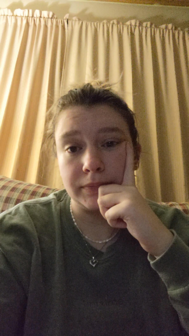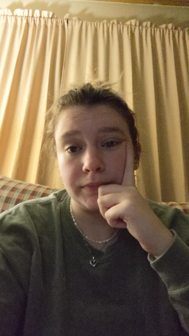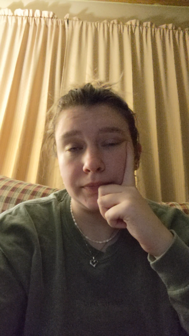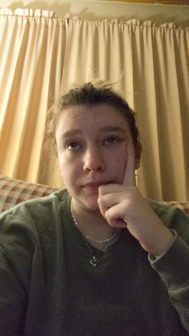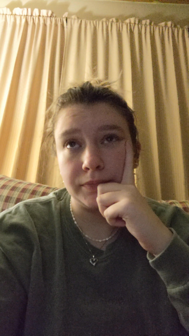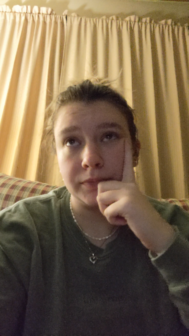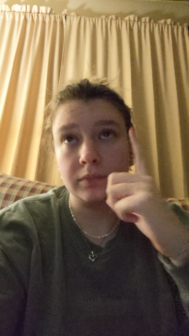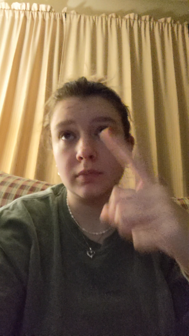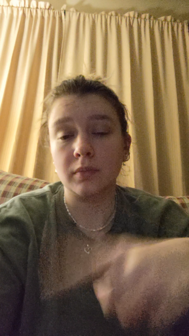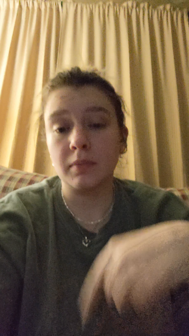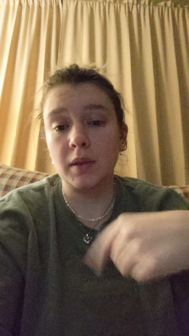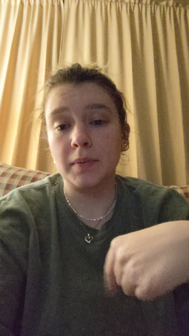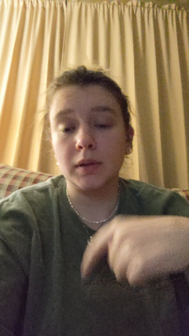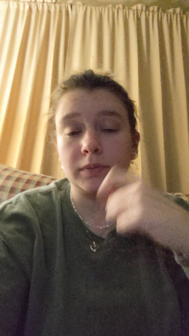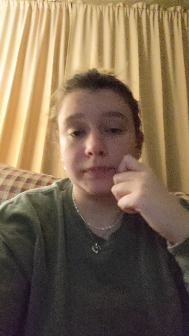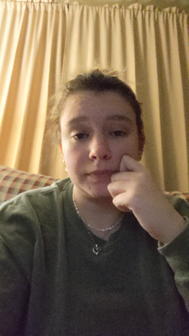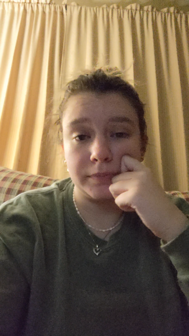belly button